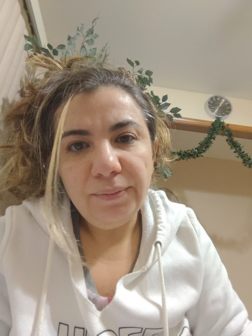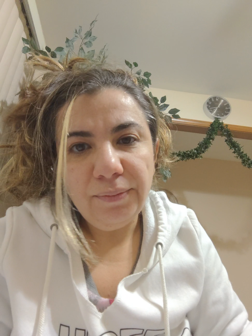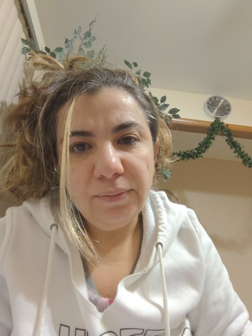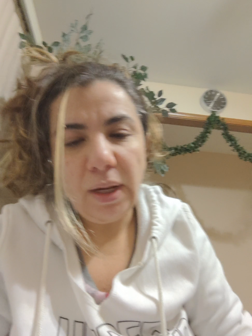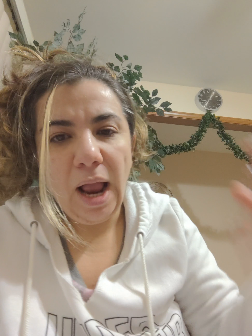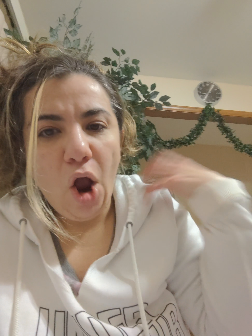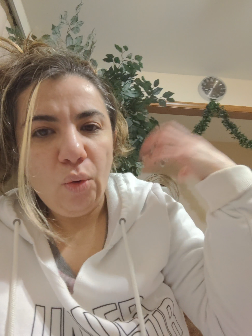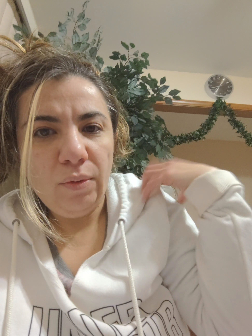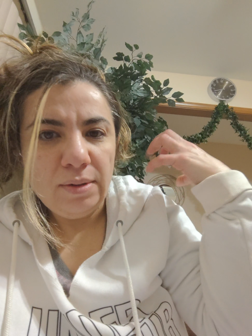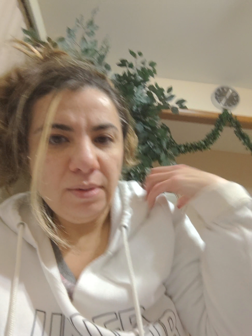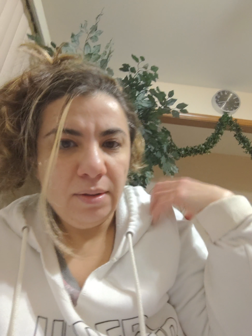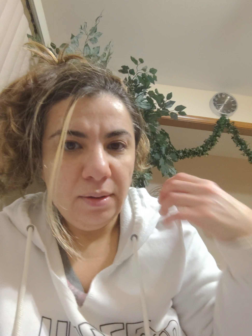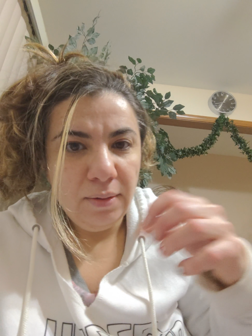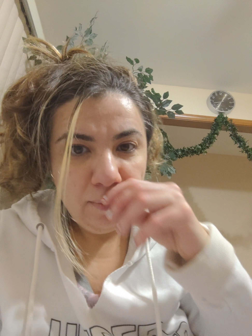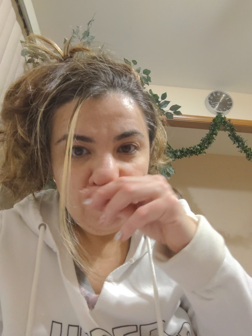outside